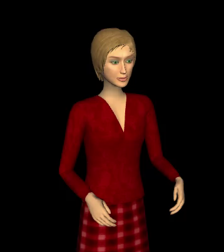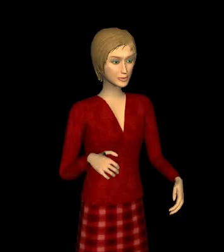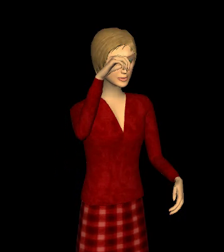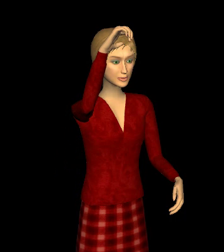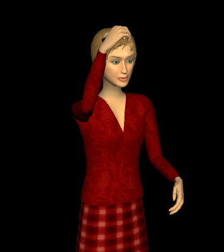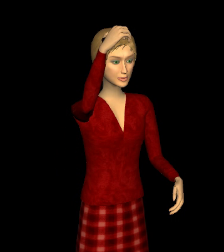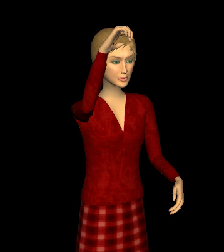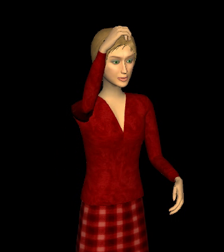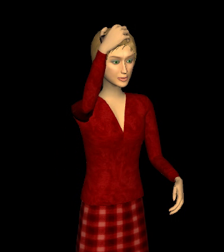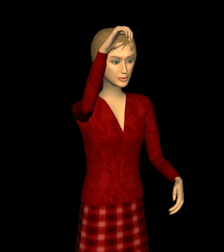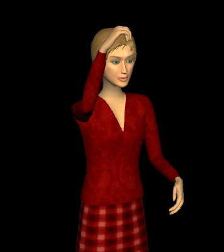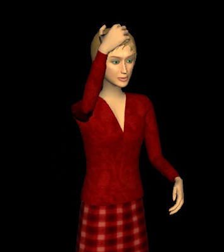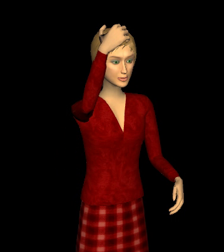شمس